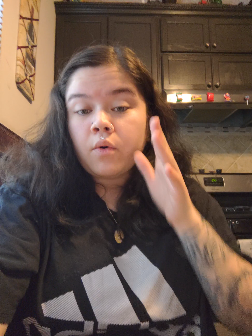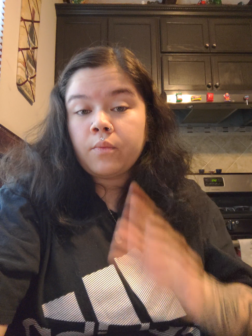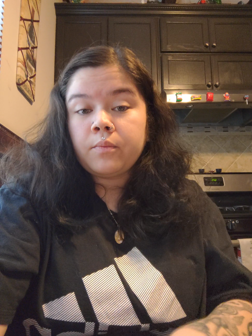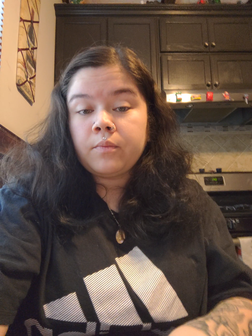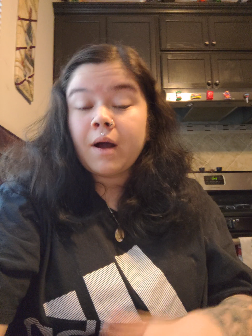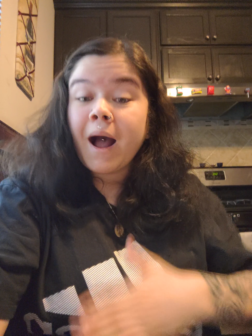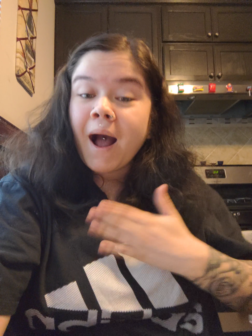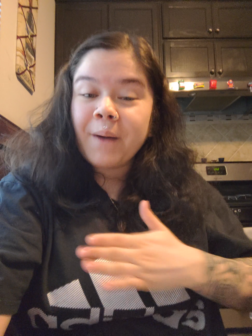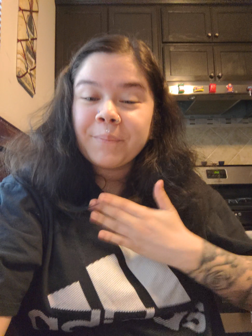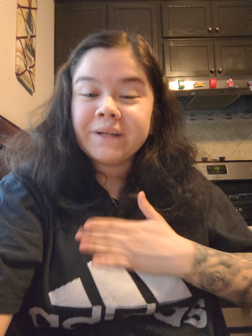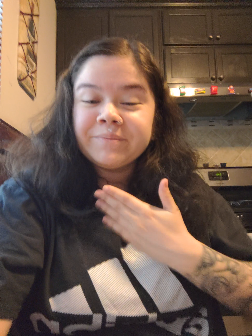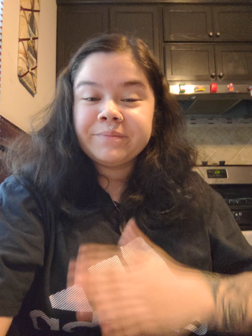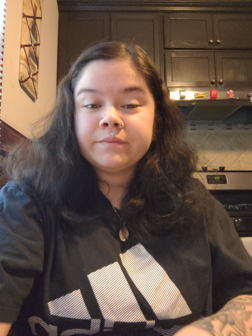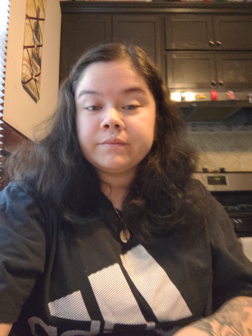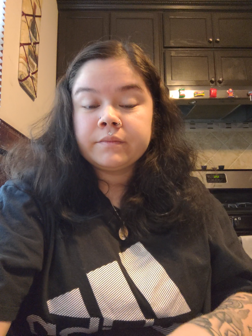happy